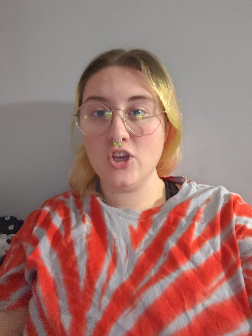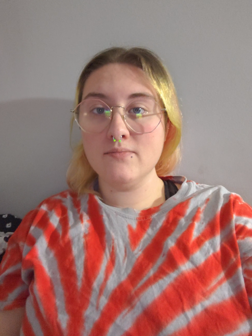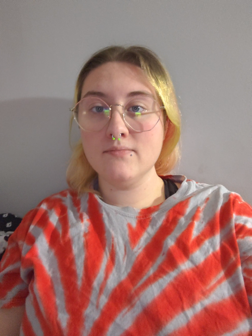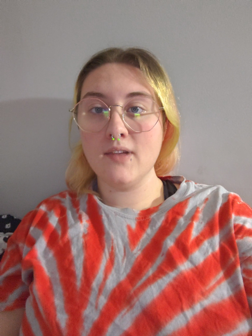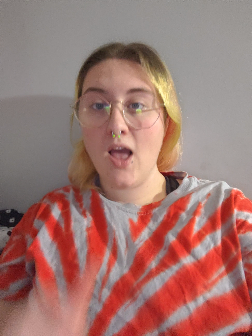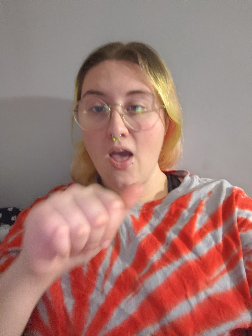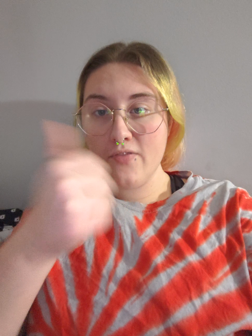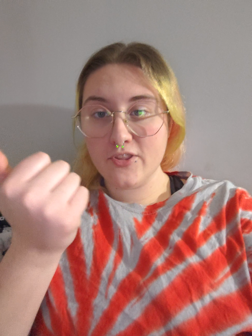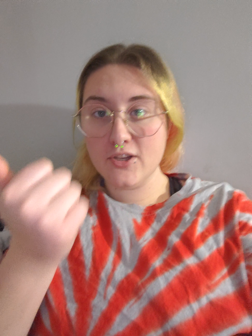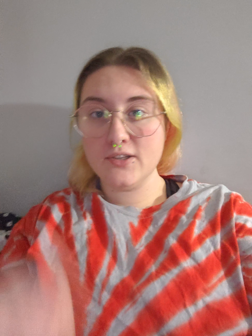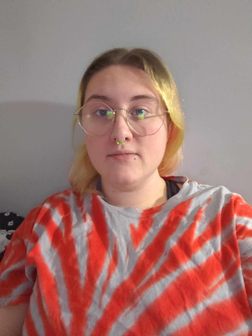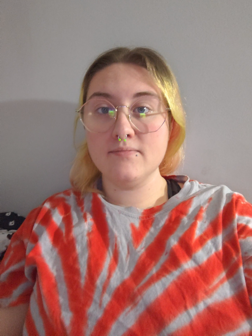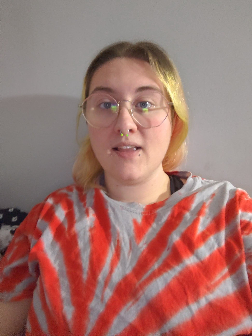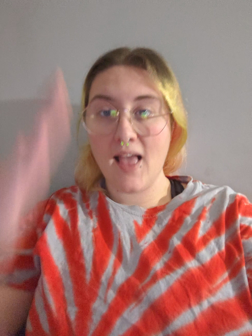another